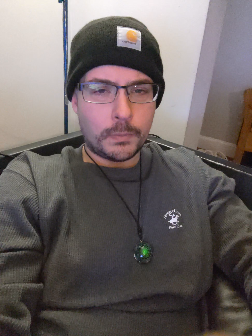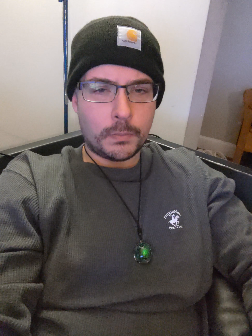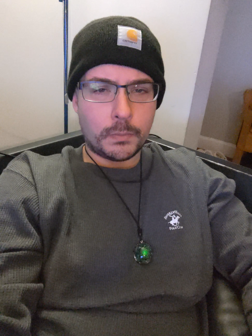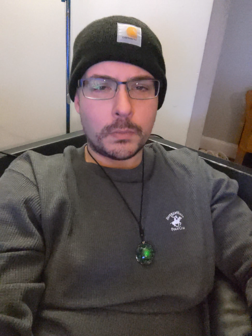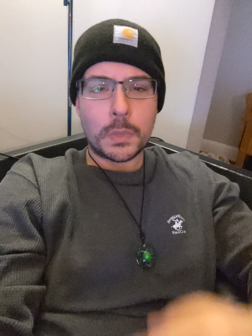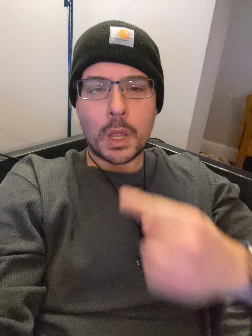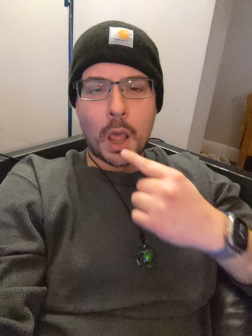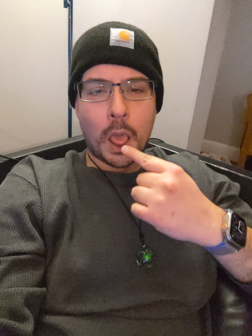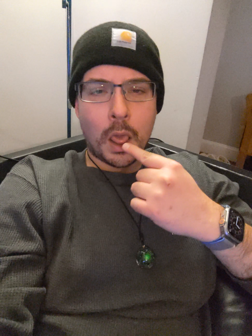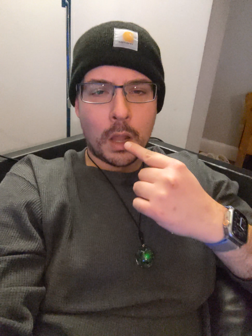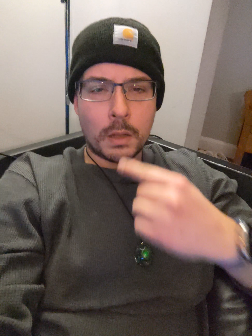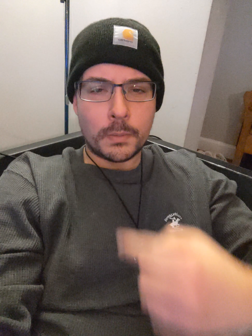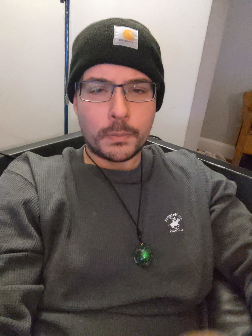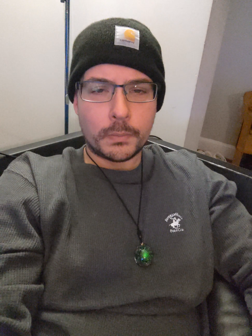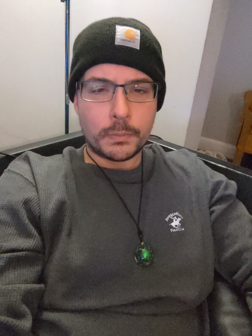tongue